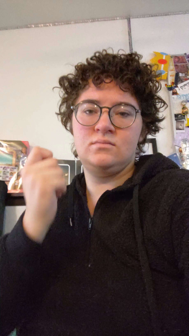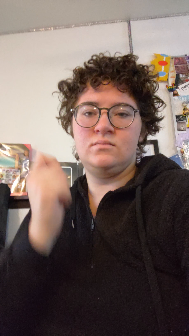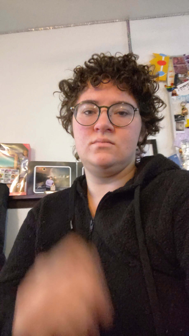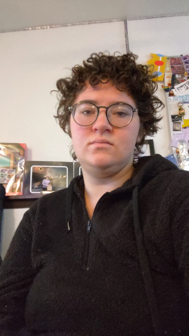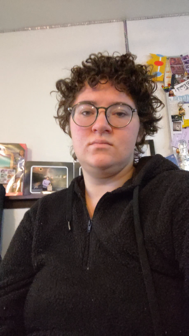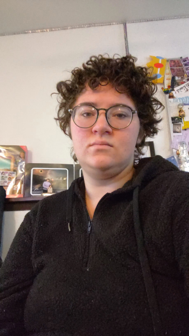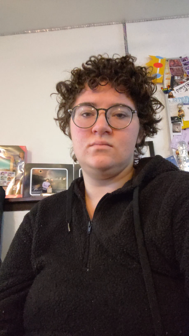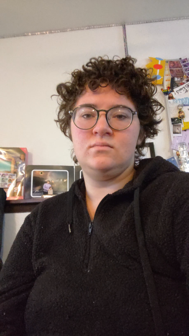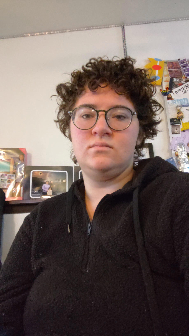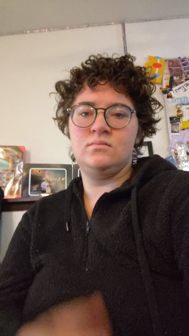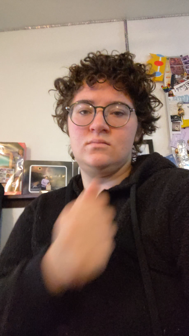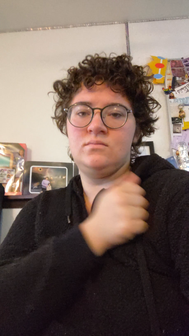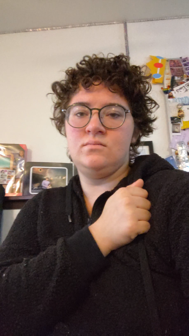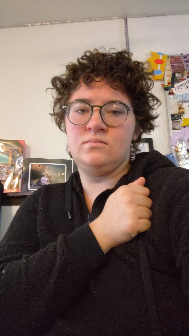hug